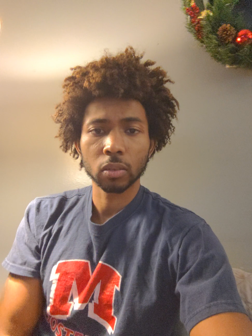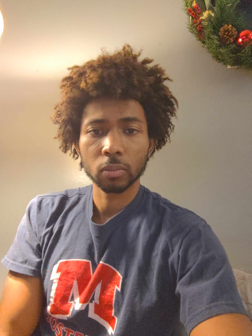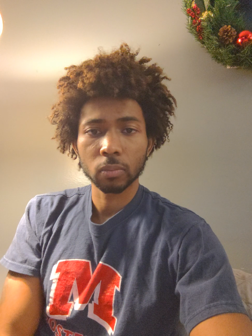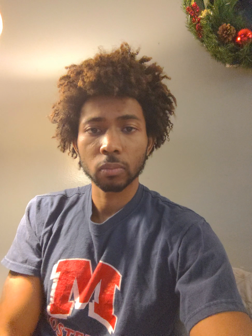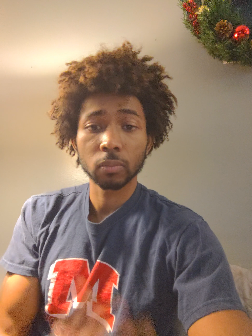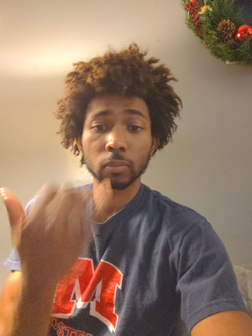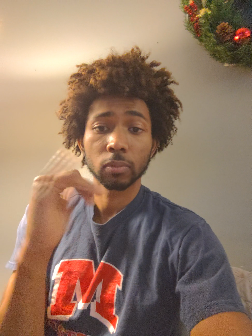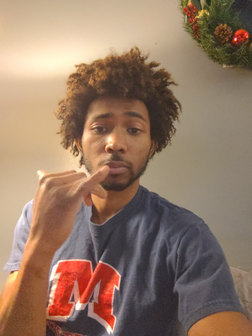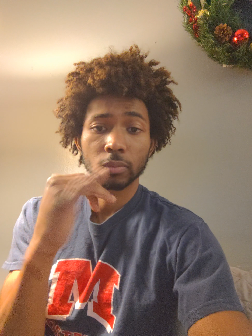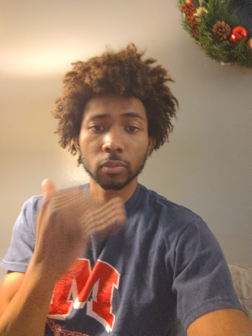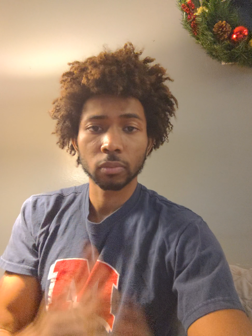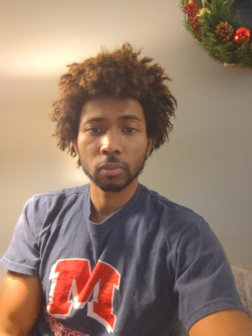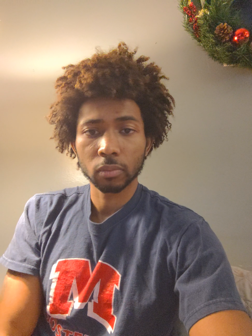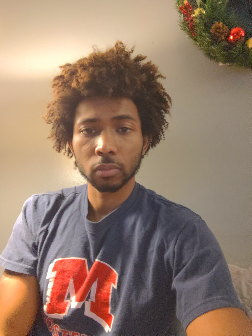yellow